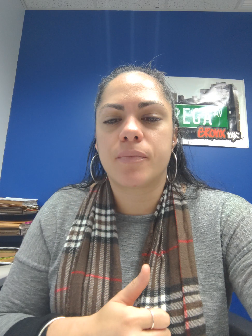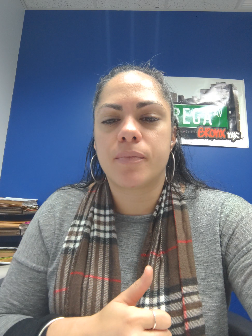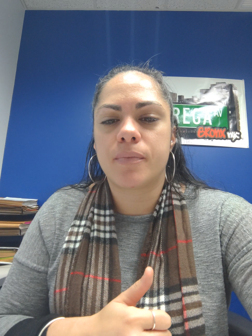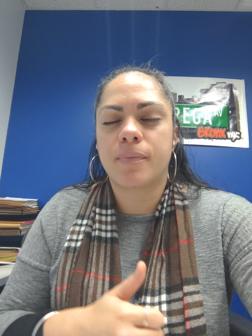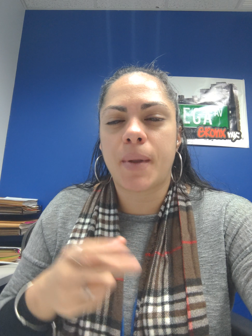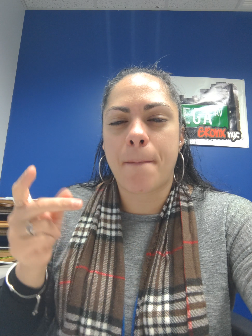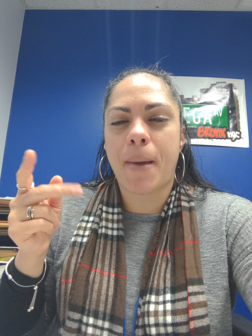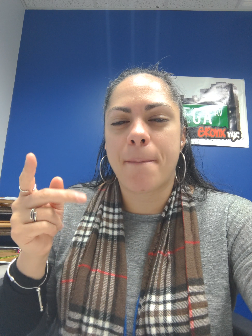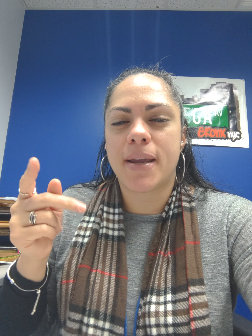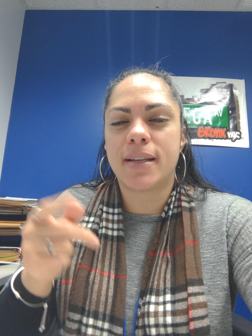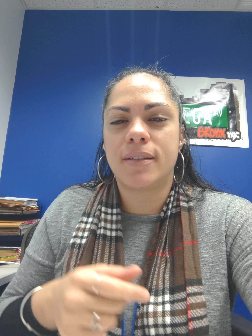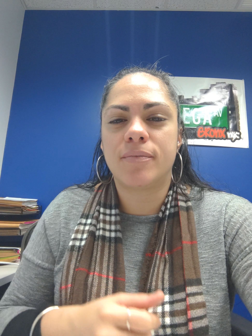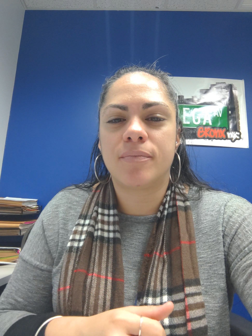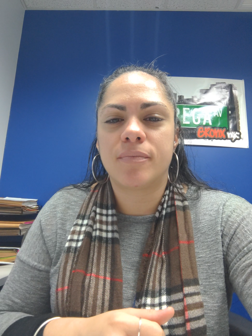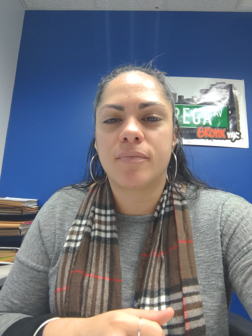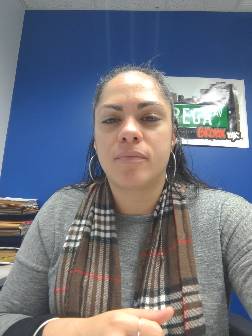puppy